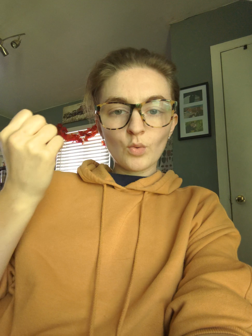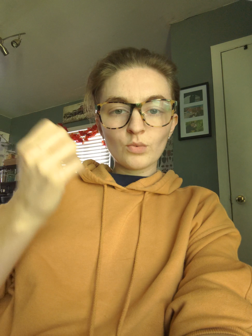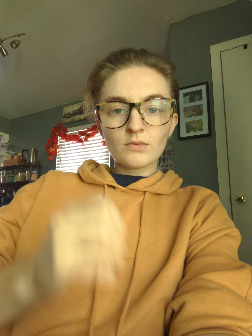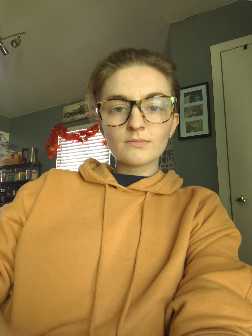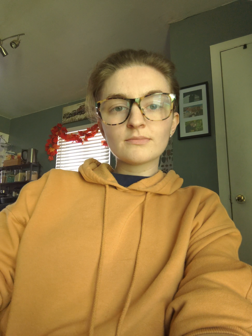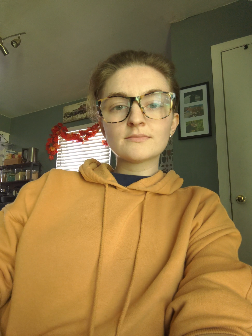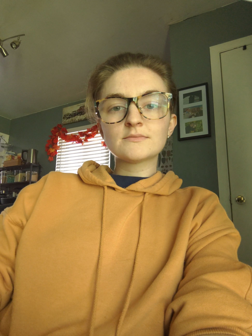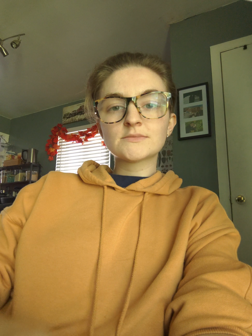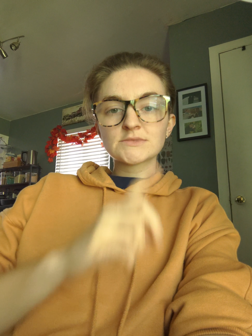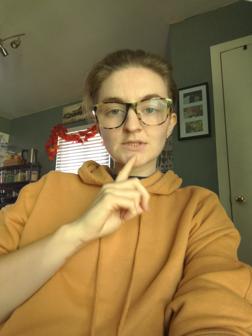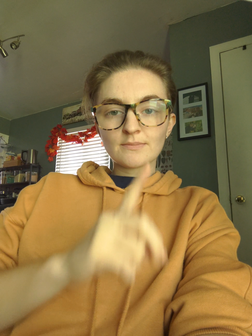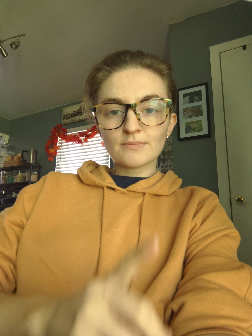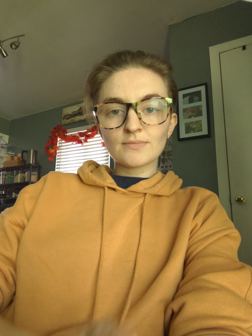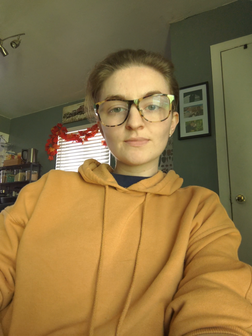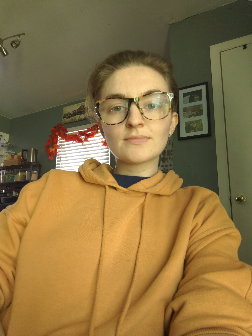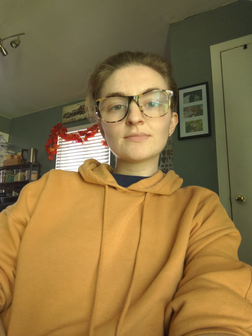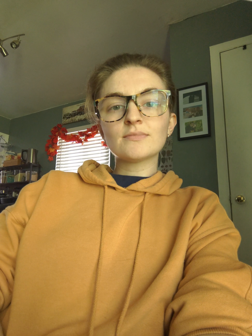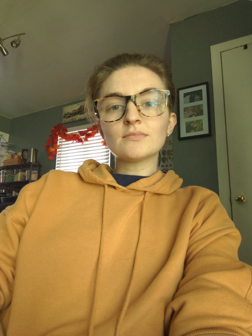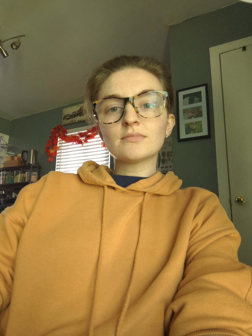is